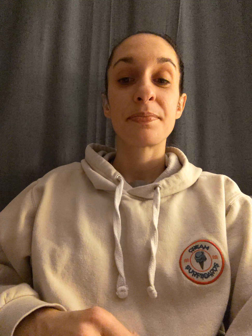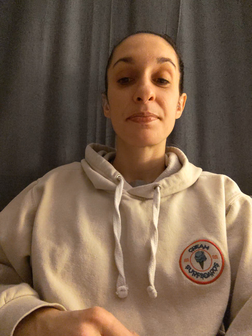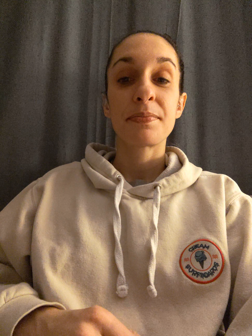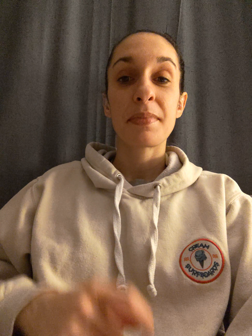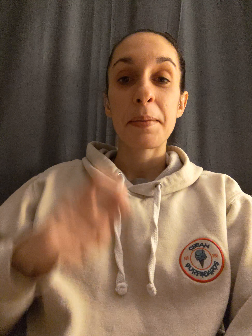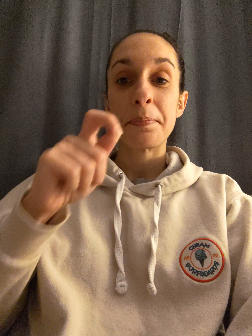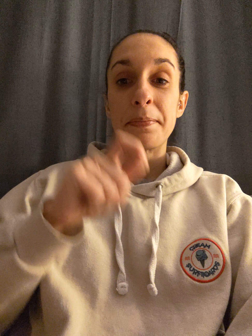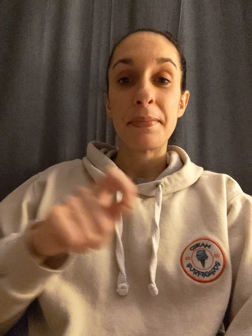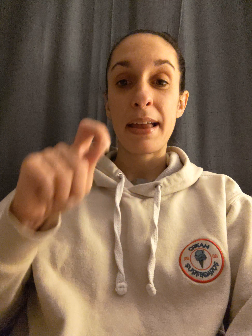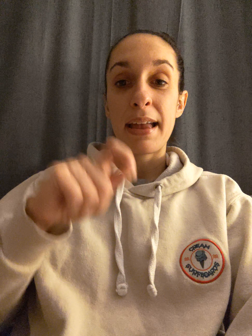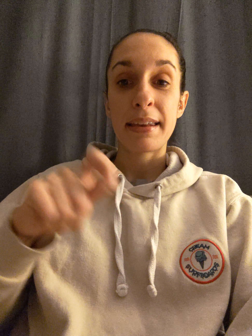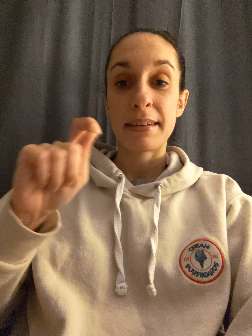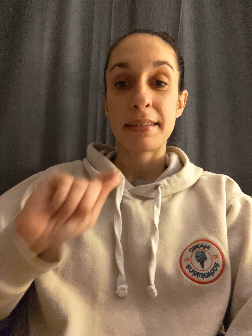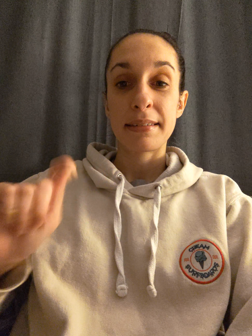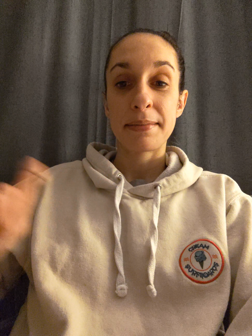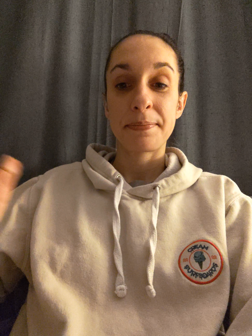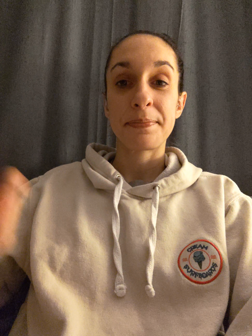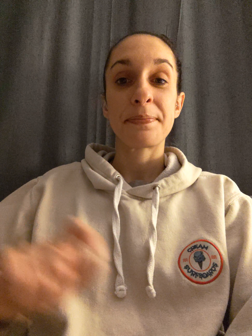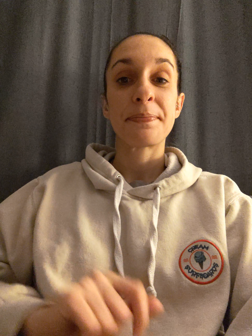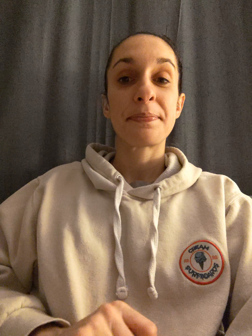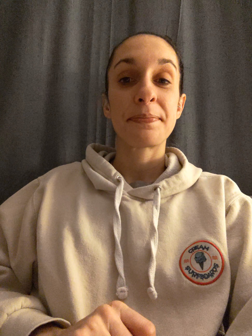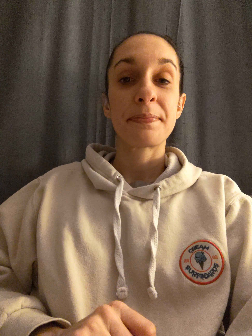pen